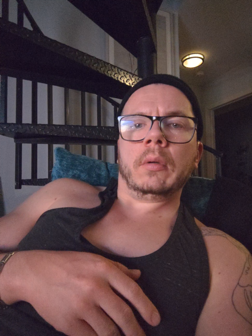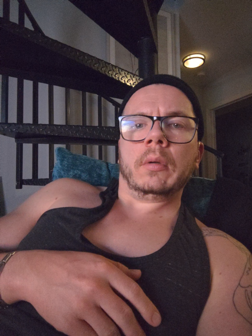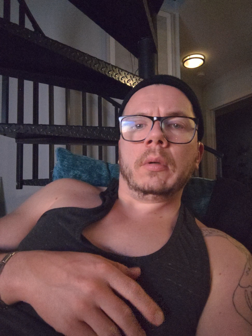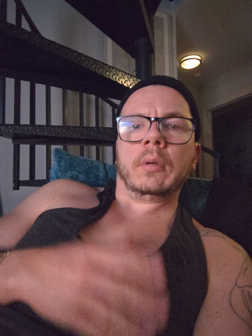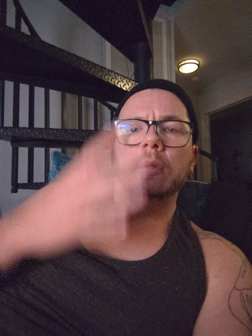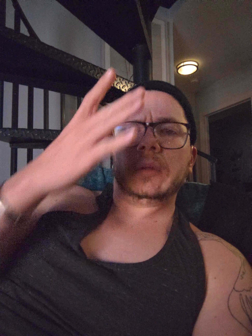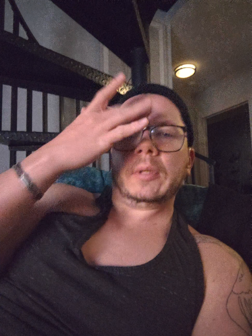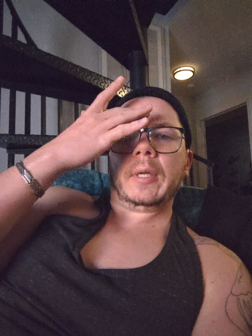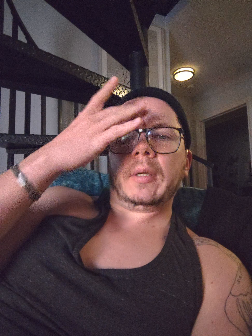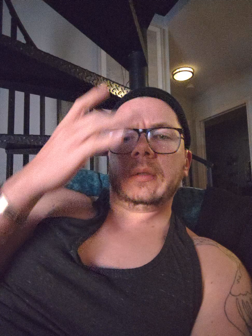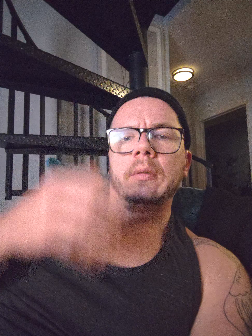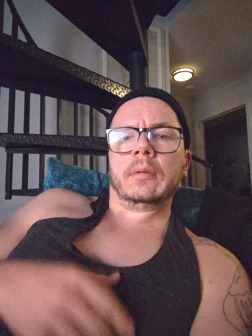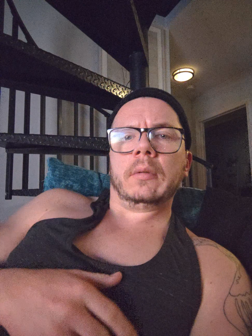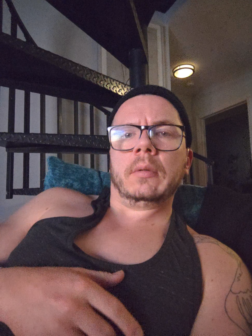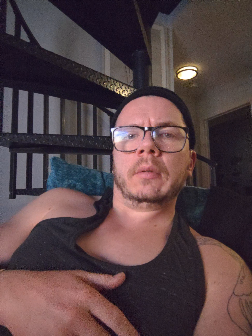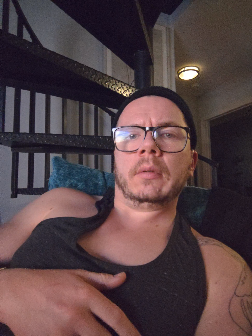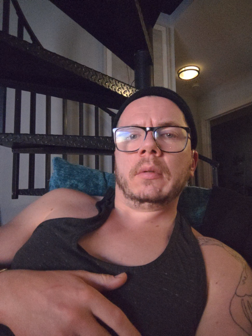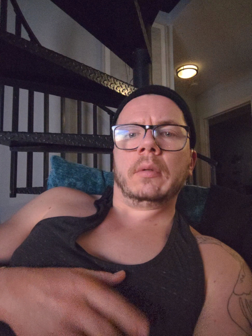sick